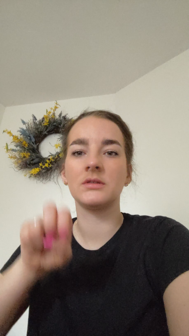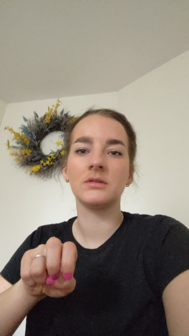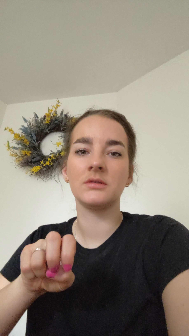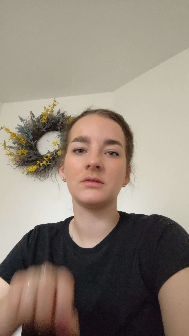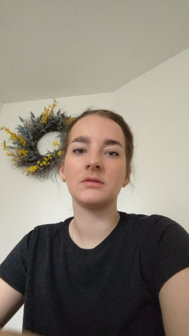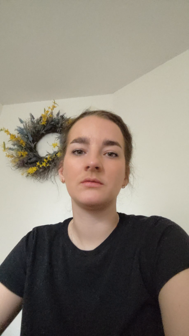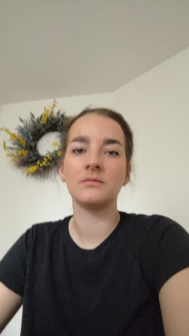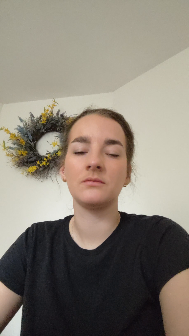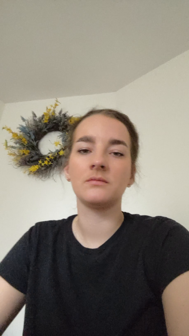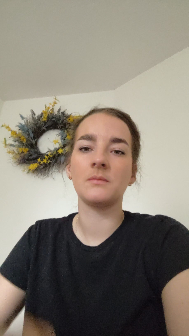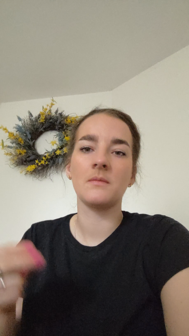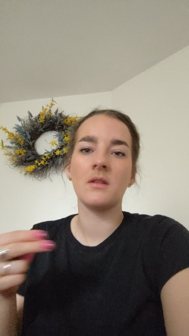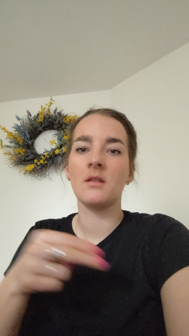belt